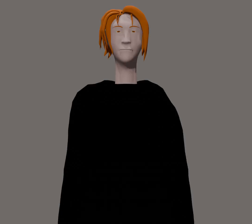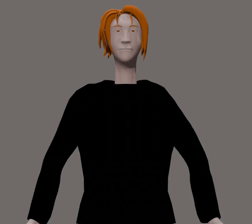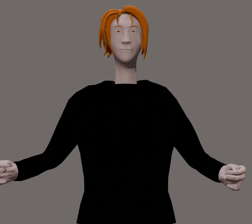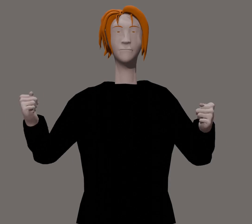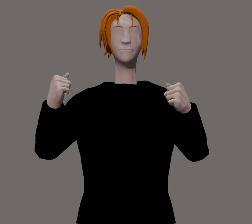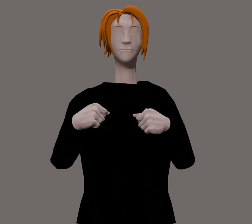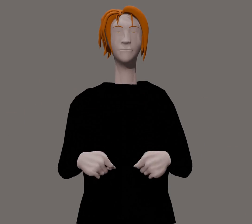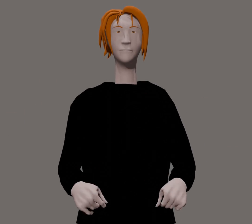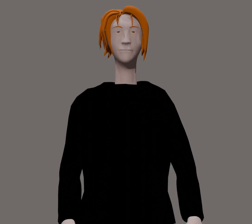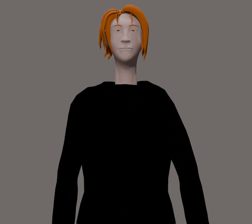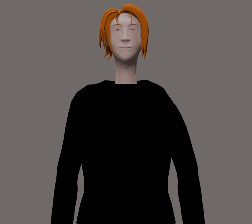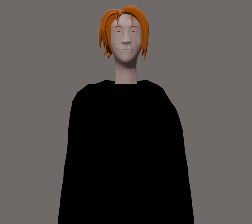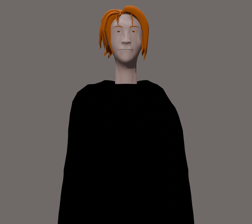Coat